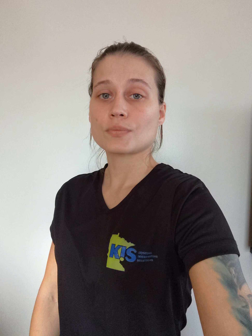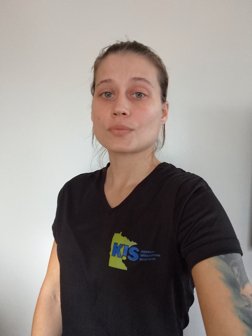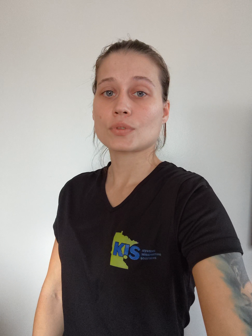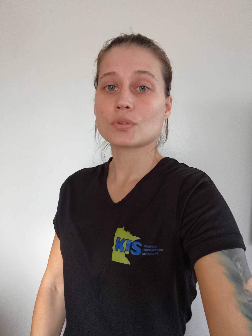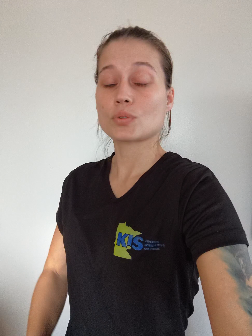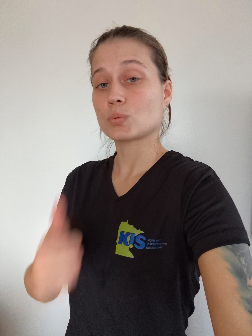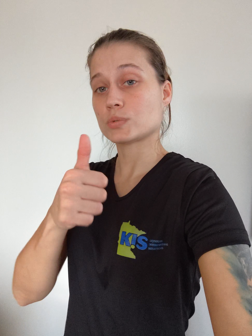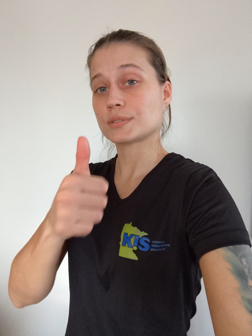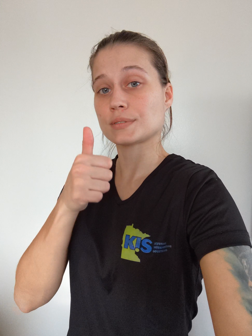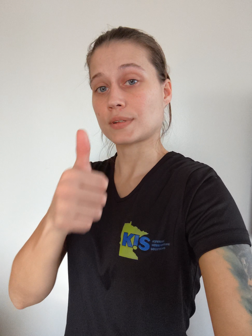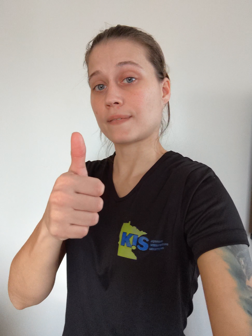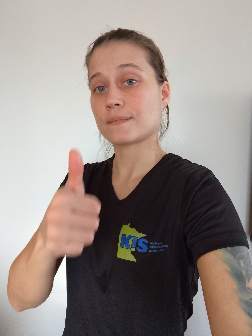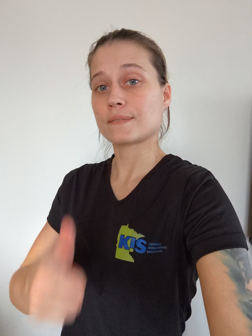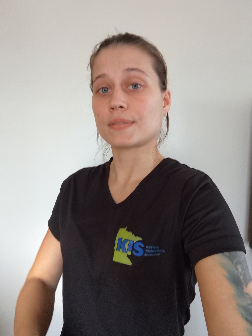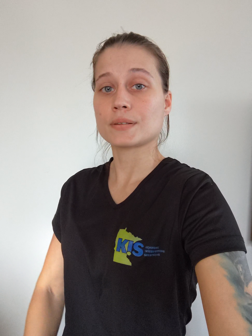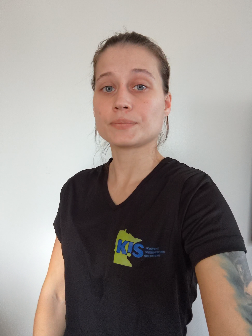yourself